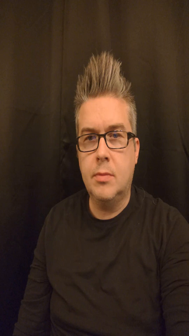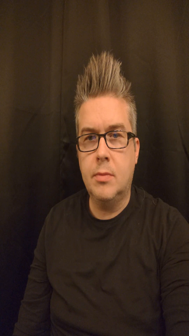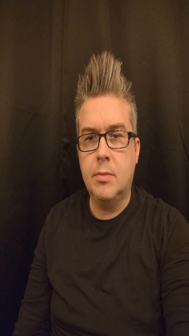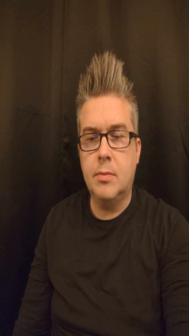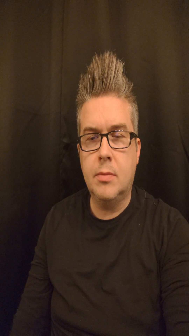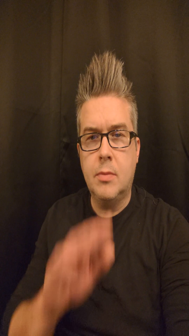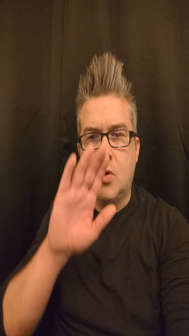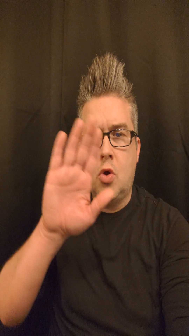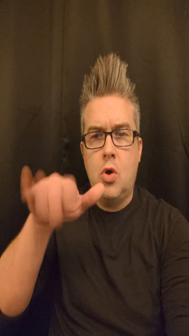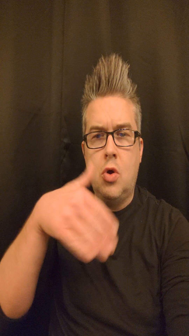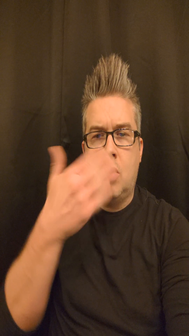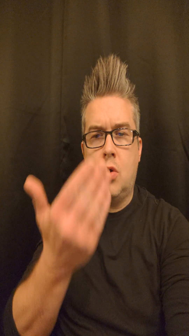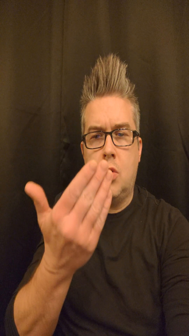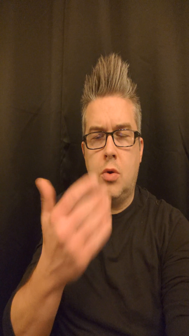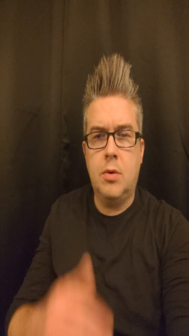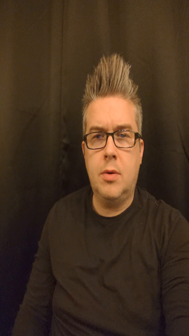all